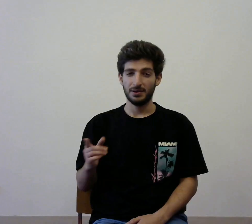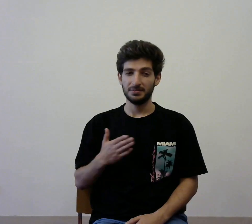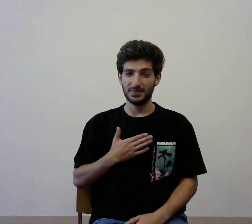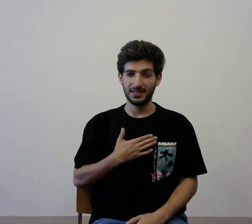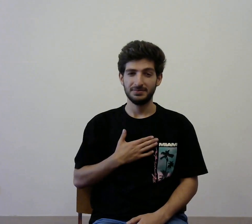mən